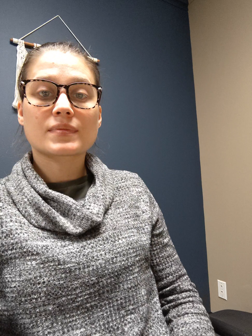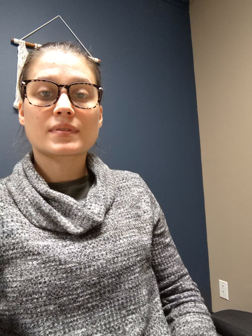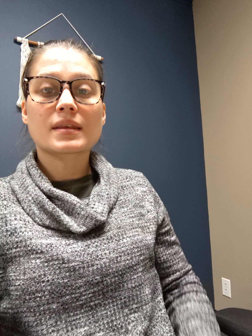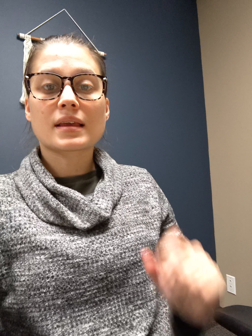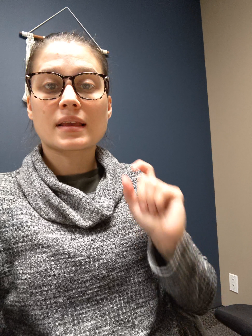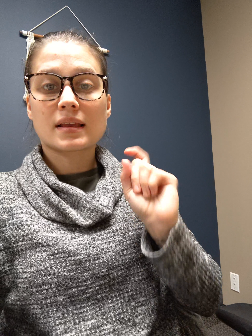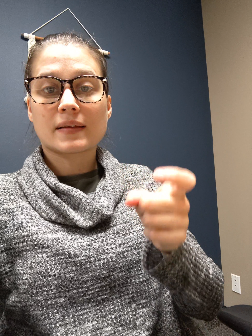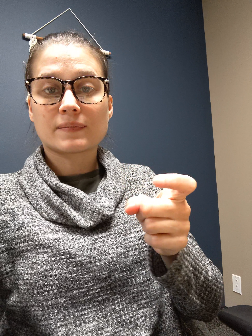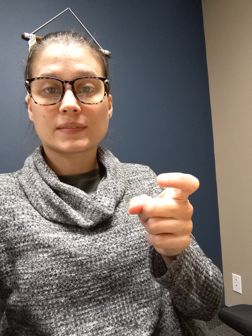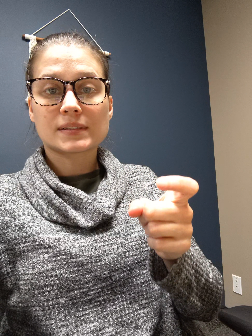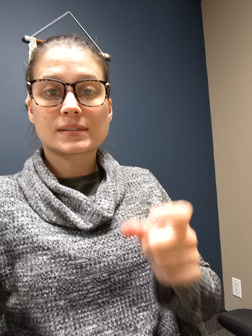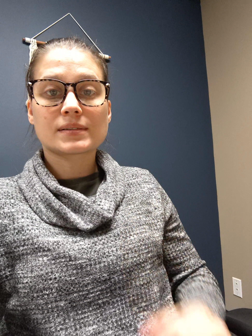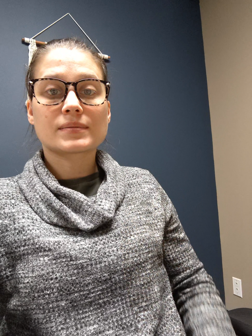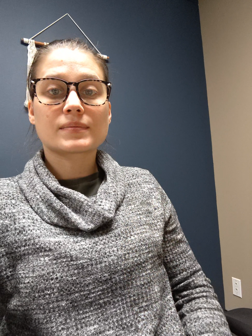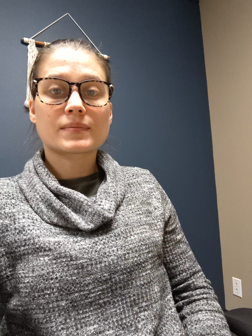gift